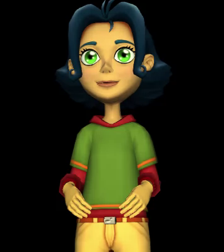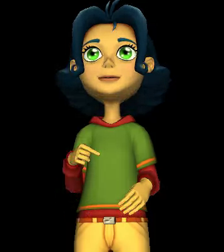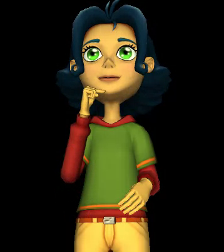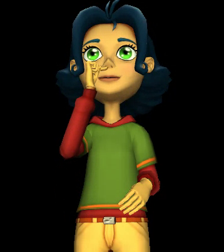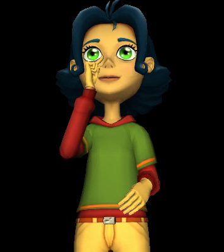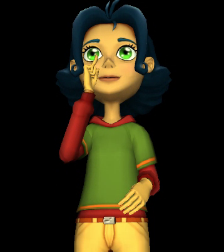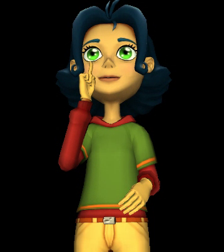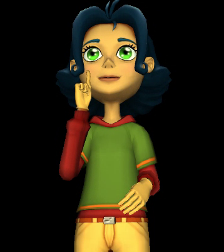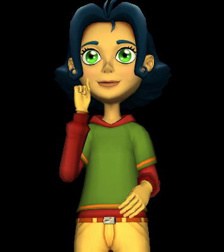ماي